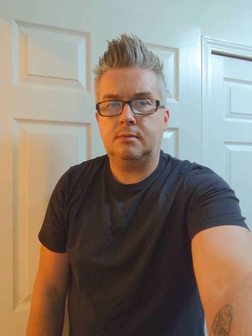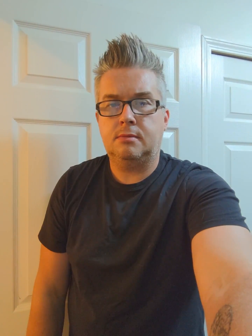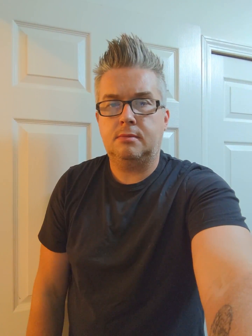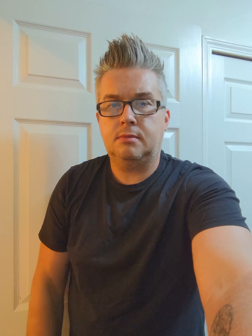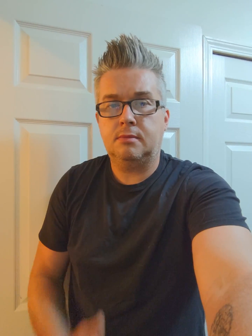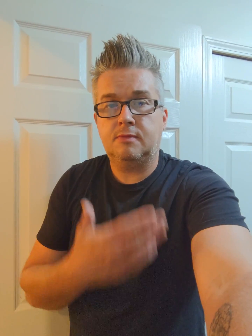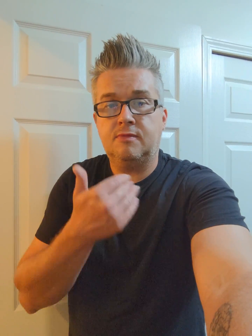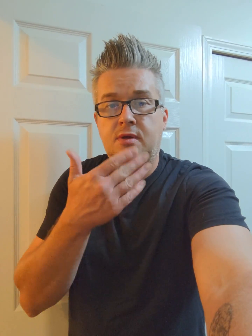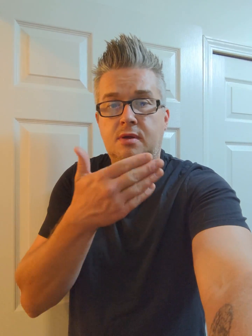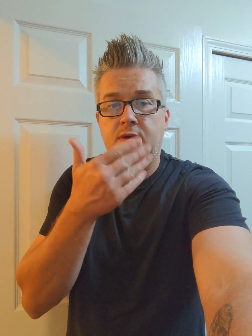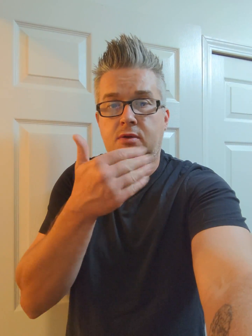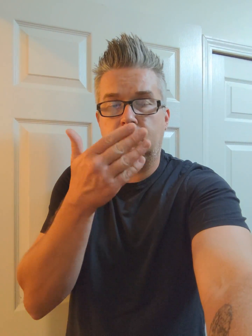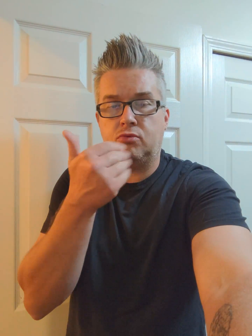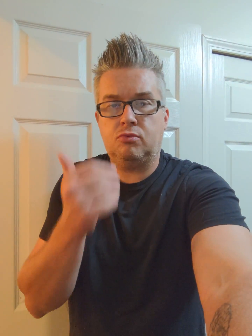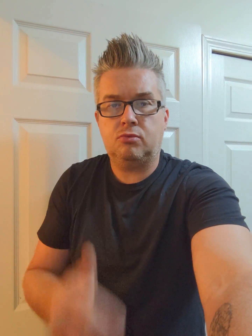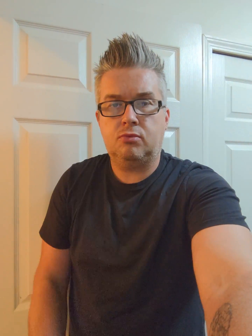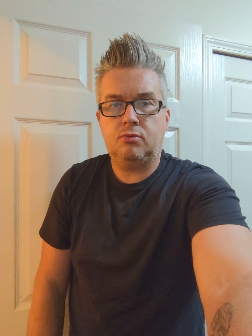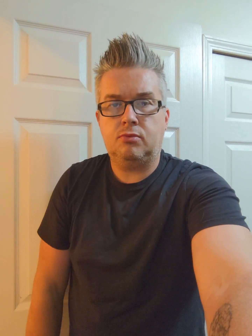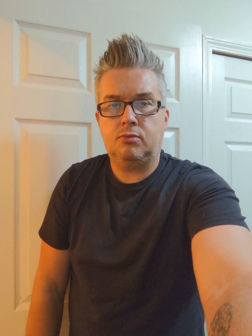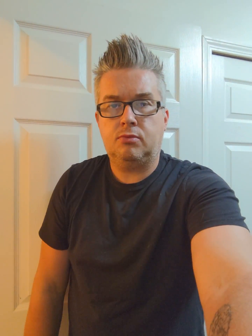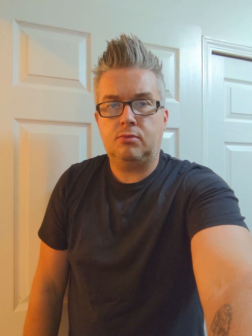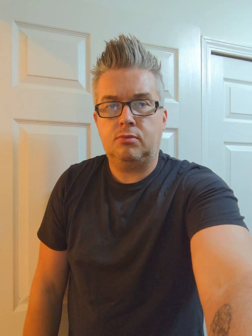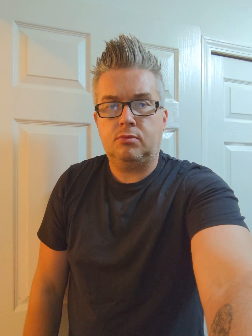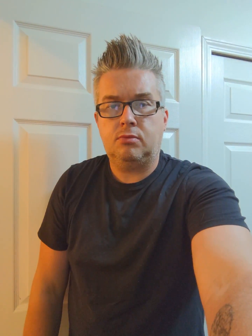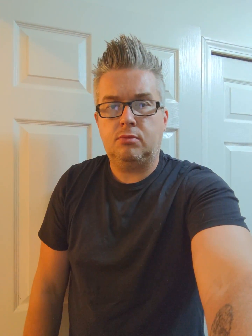butterfly